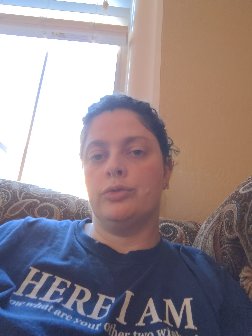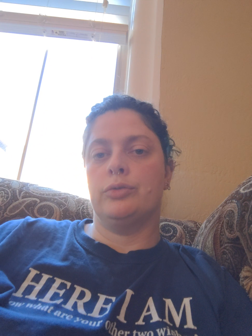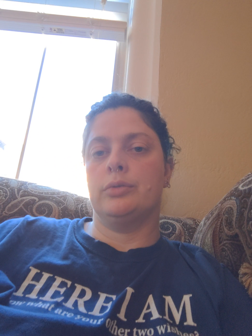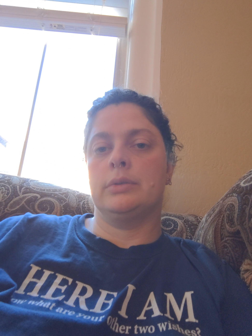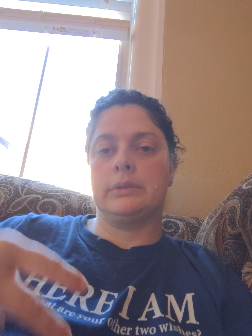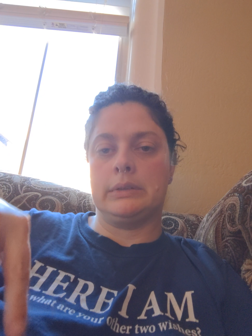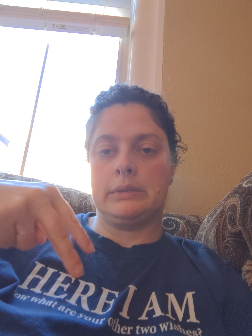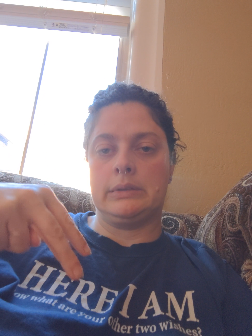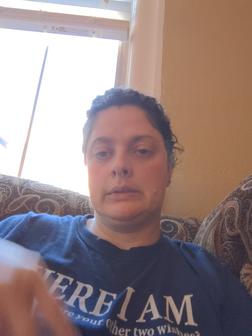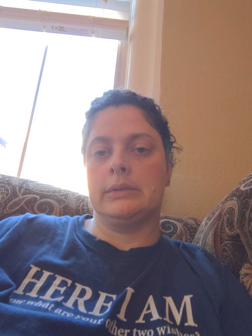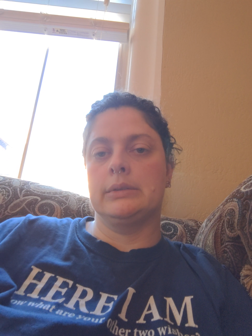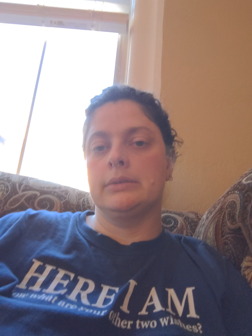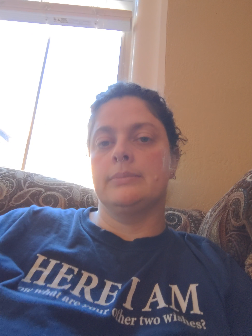dance